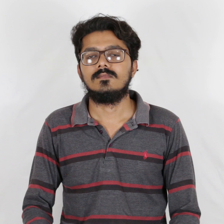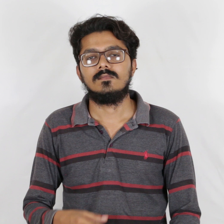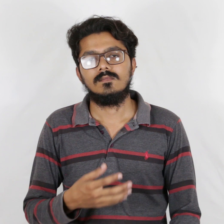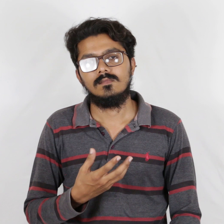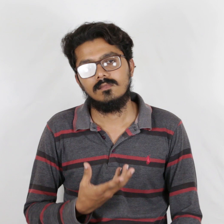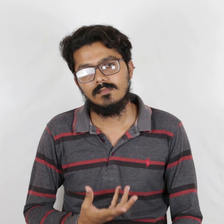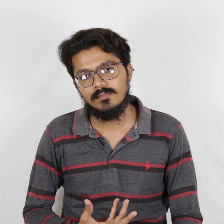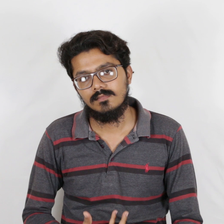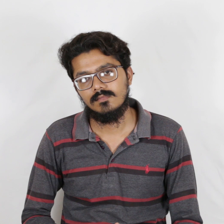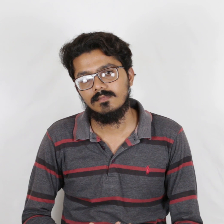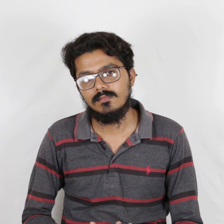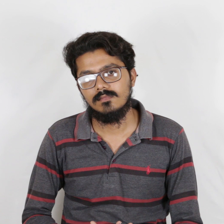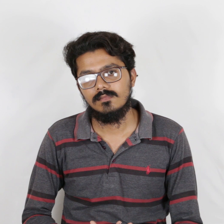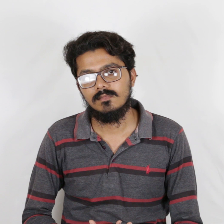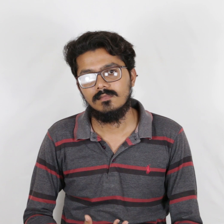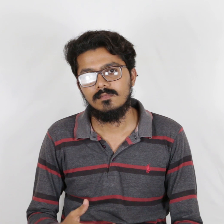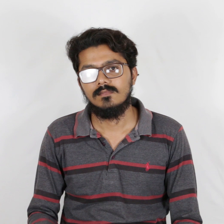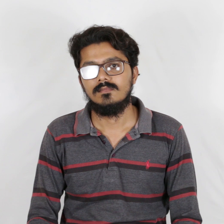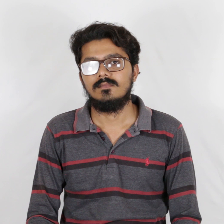sad